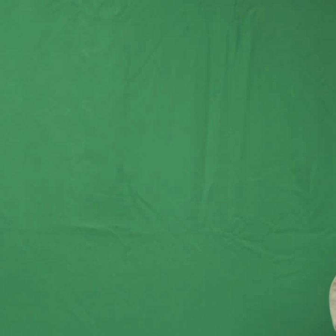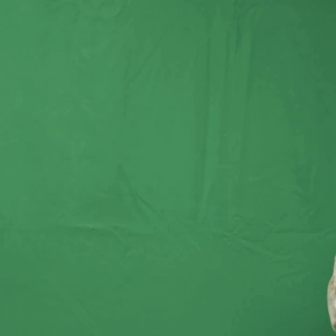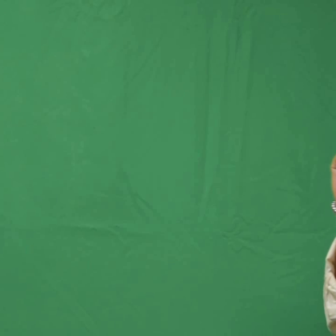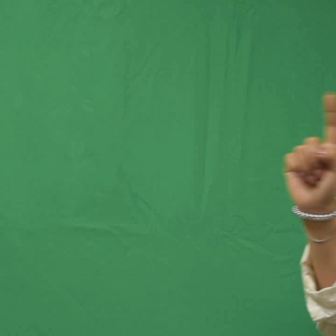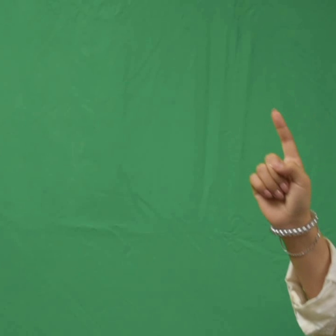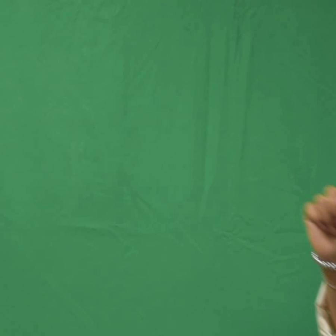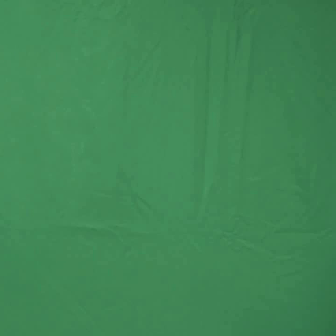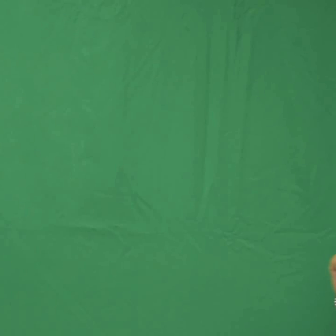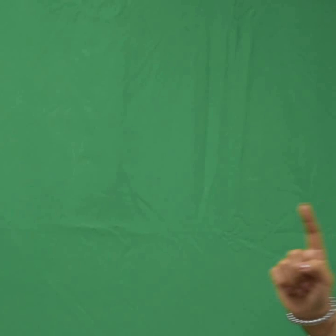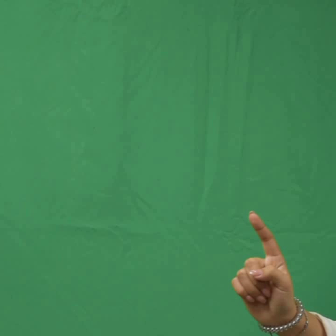Z